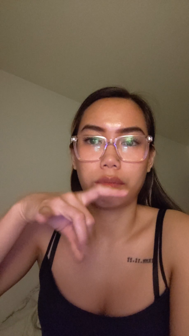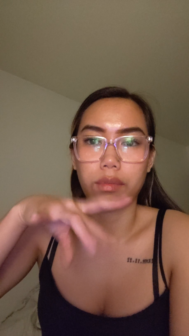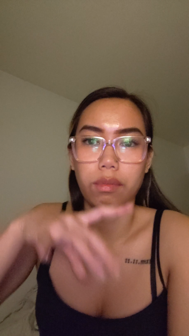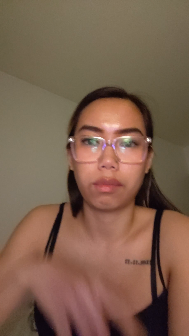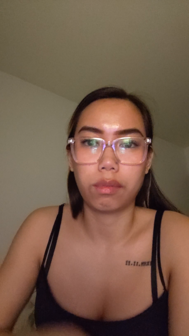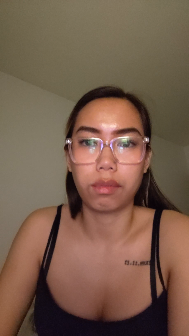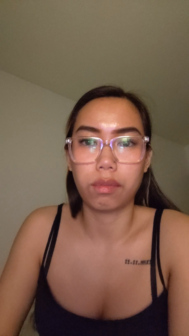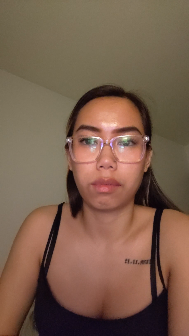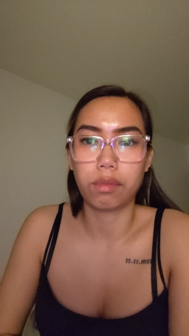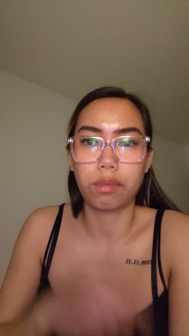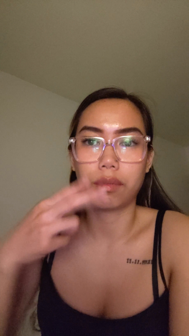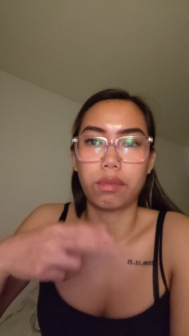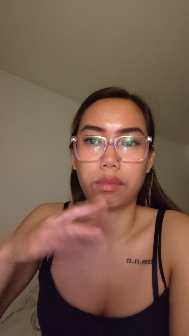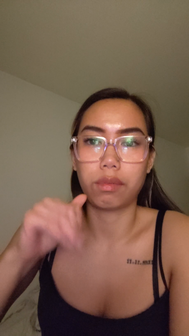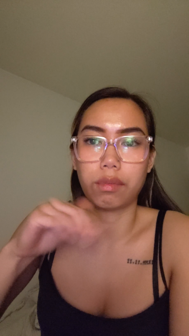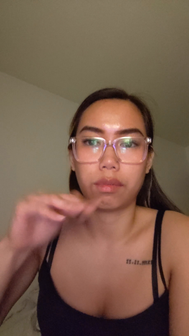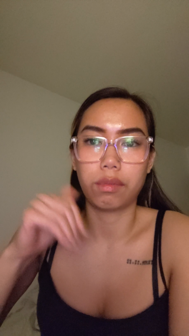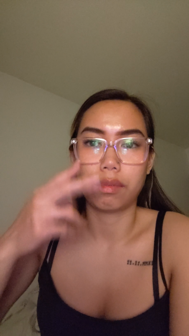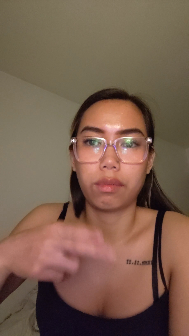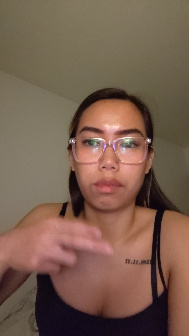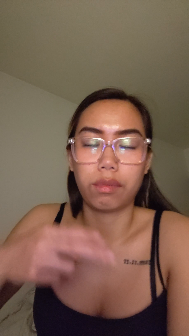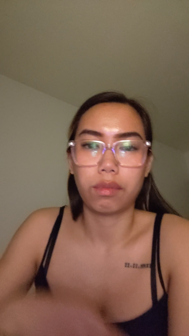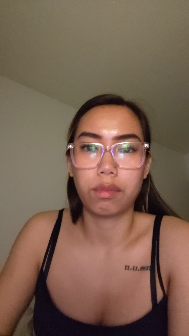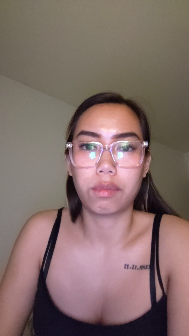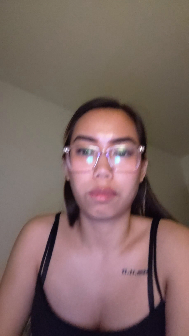pet's name